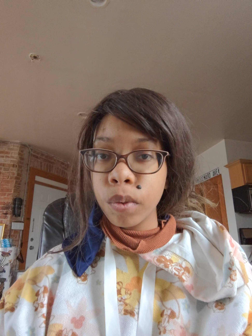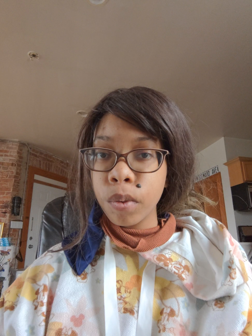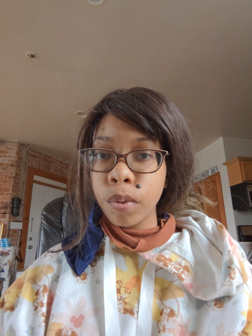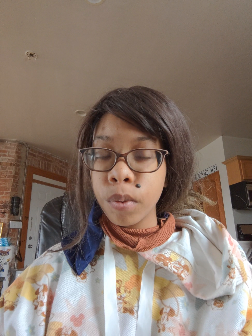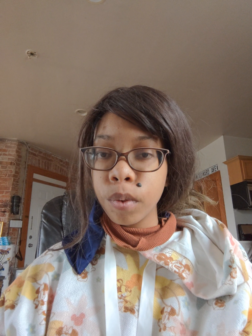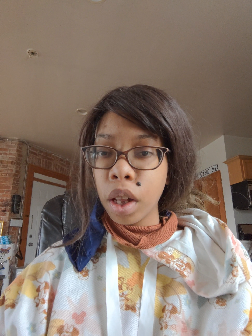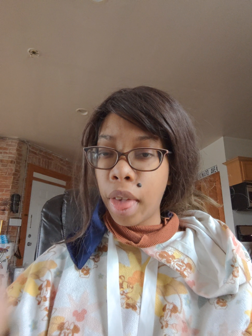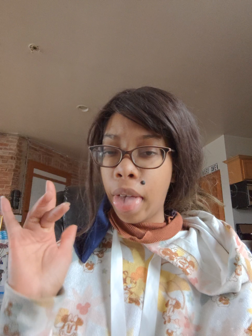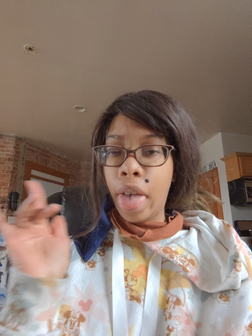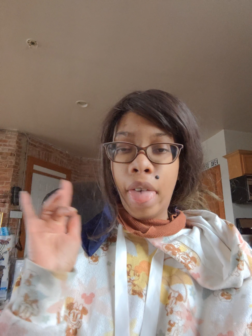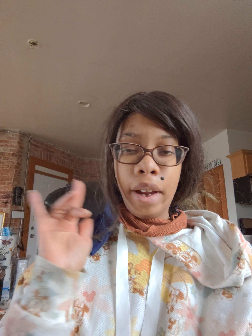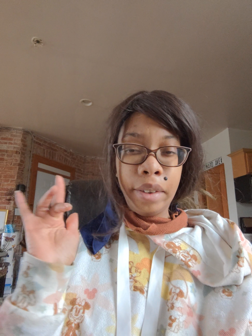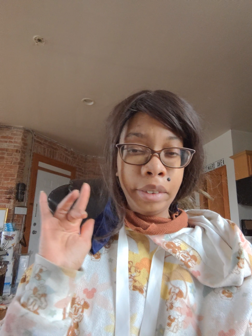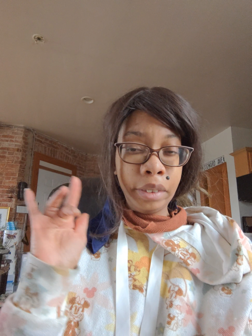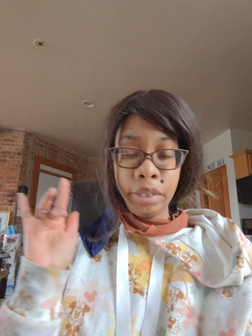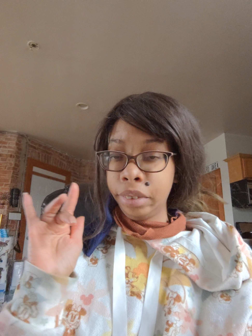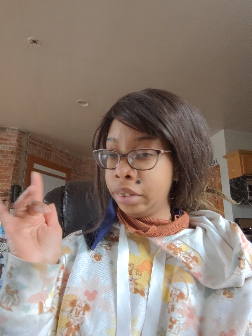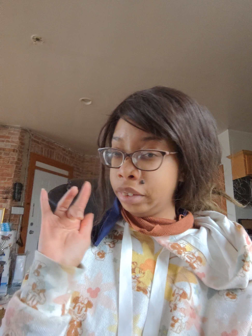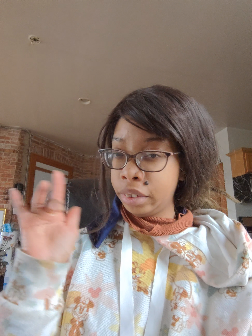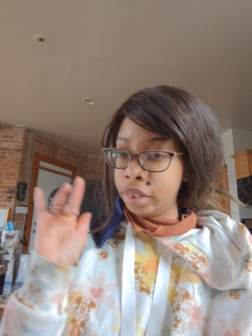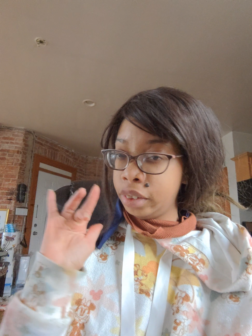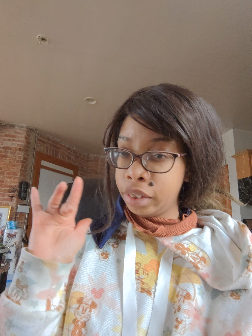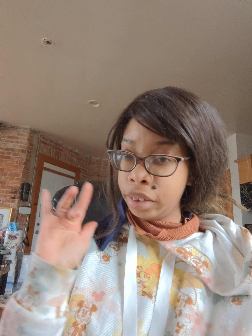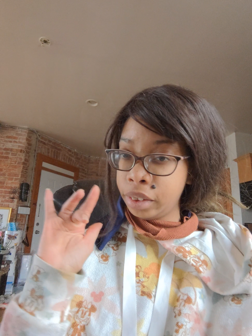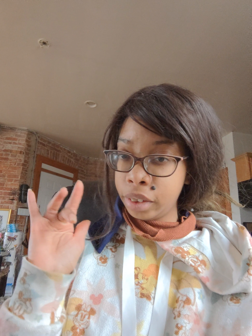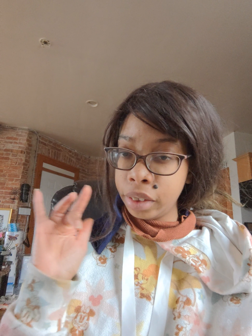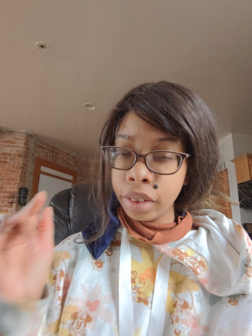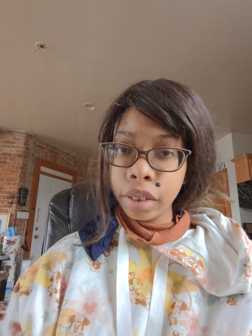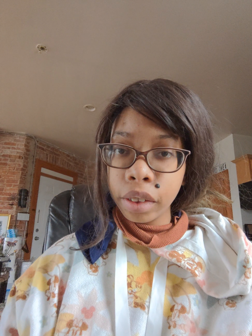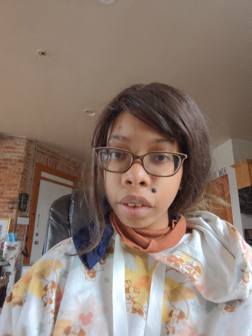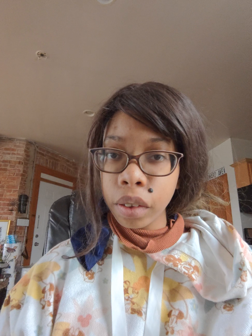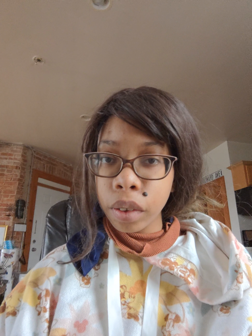yucky